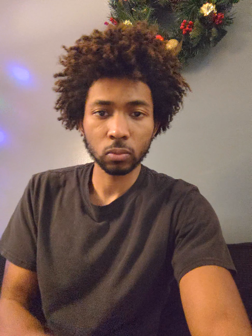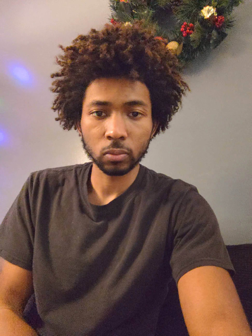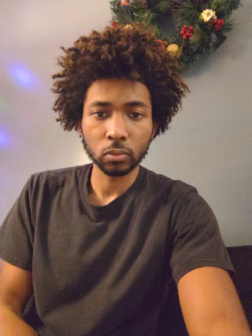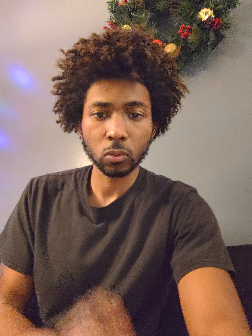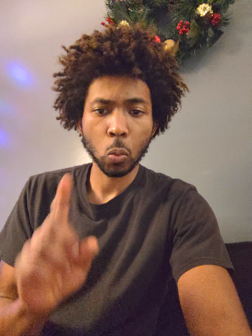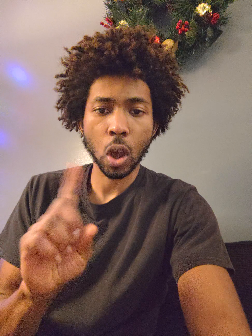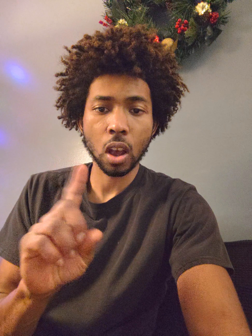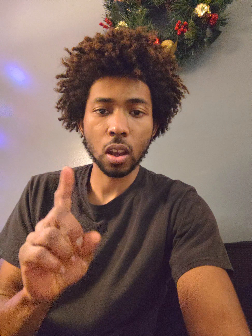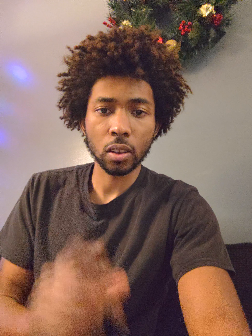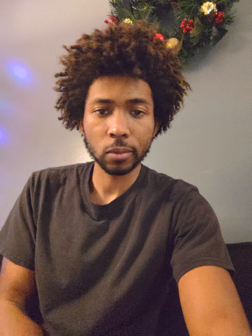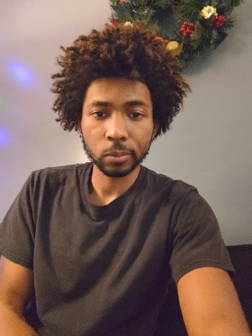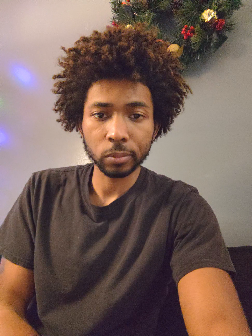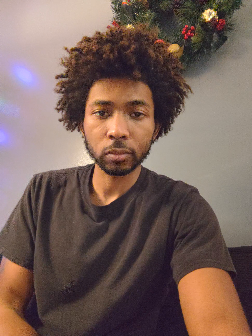where